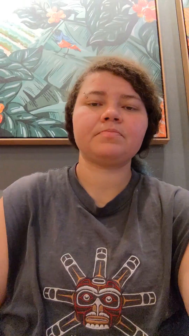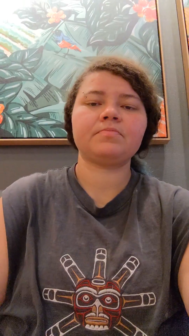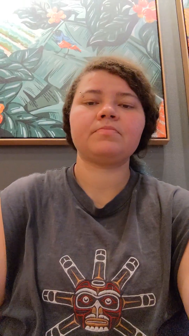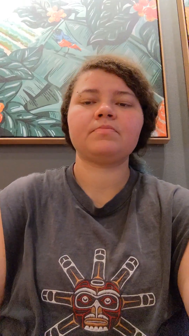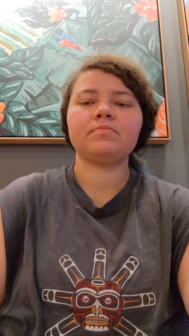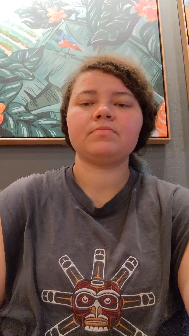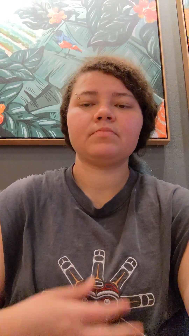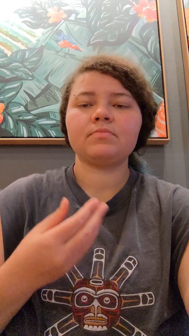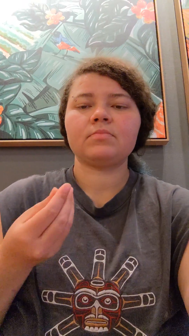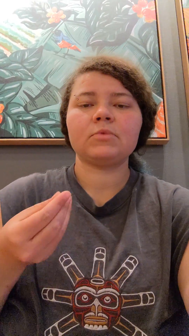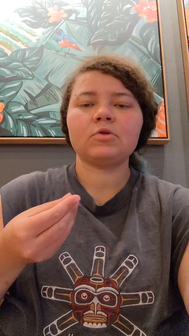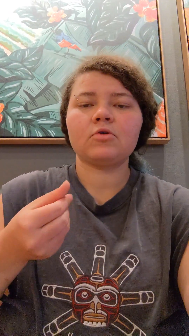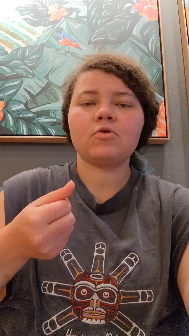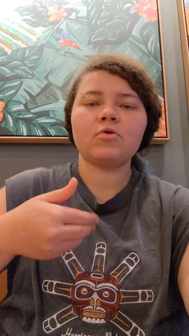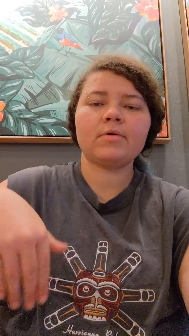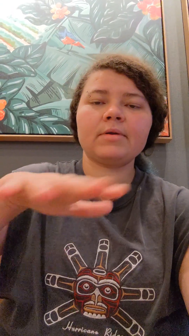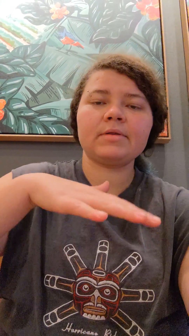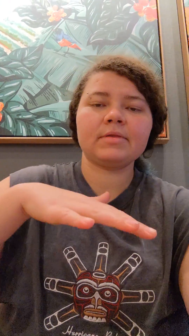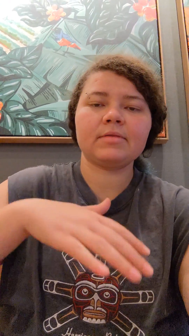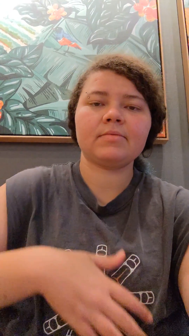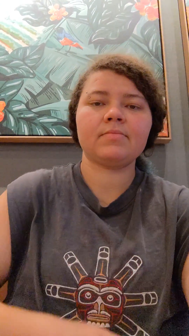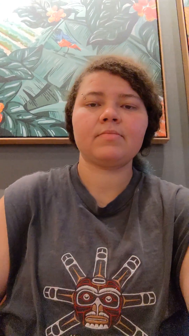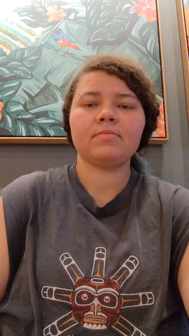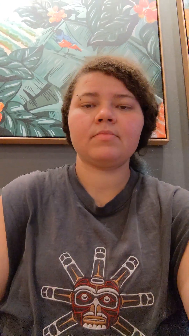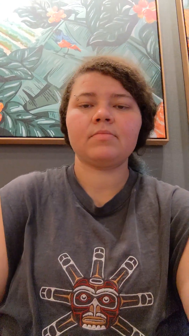garden